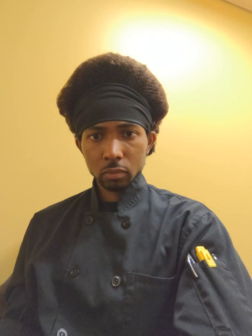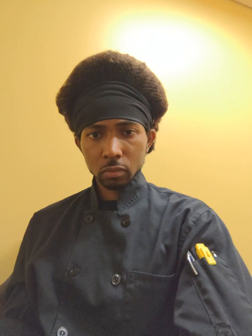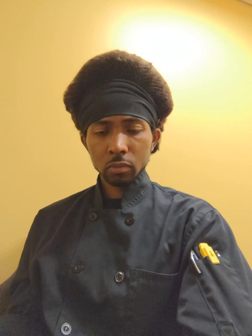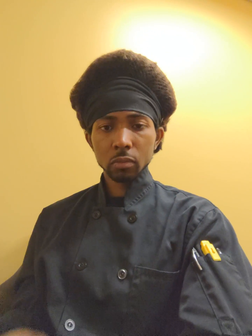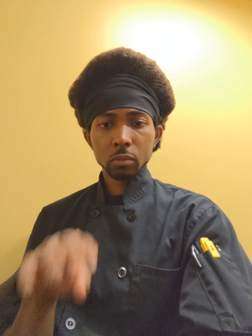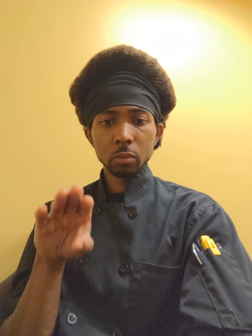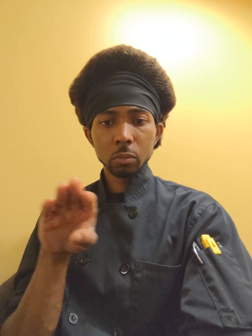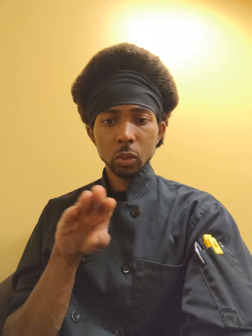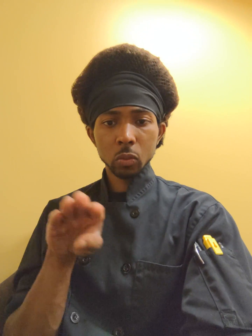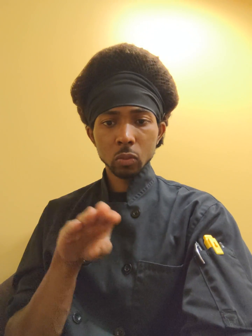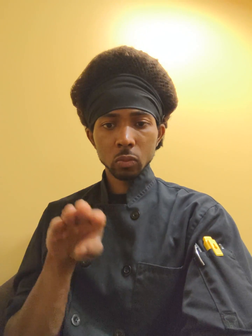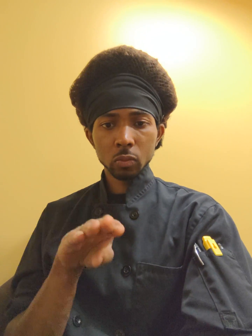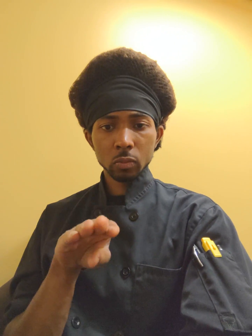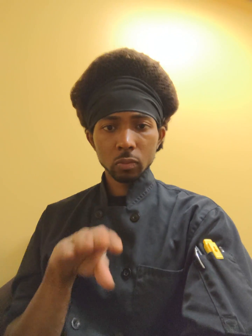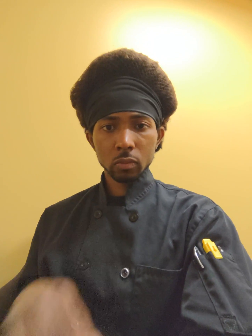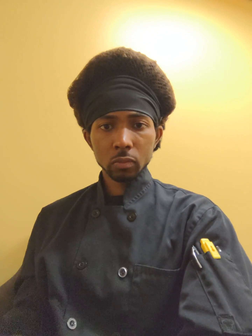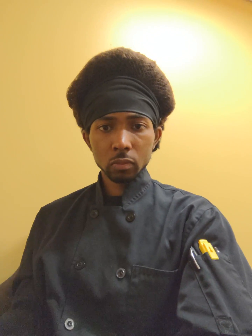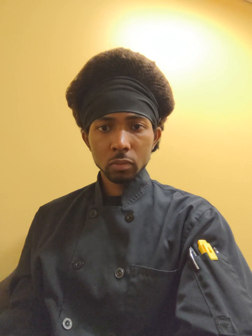boots